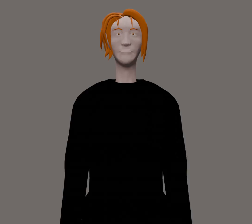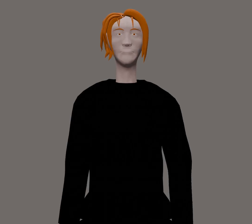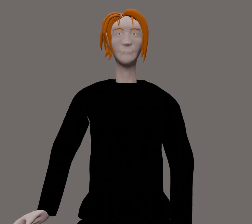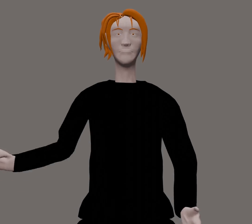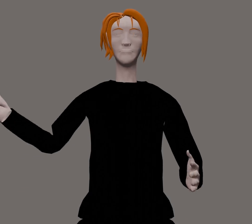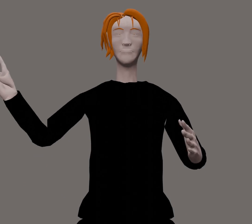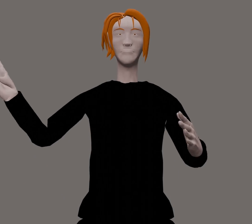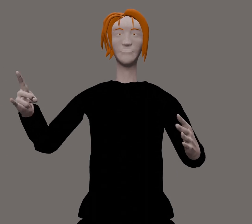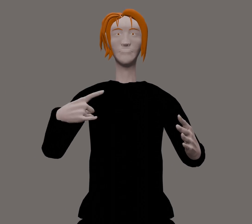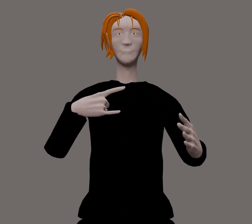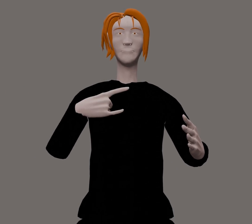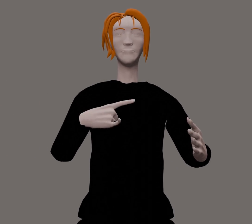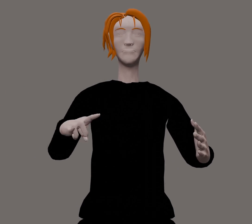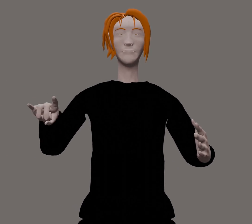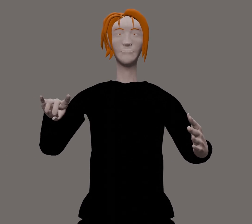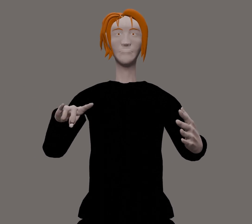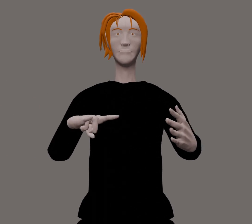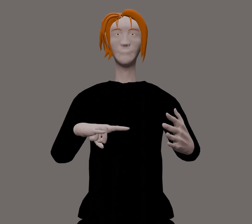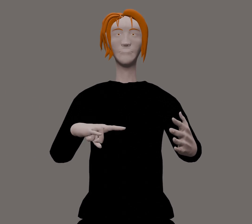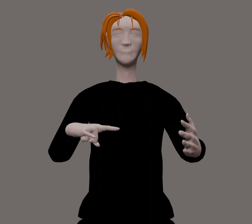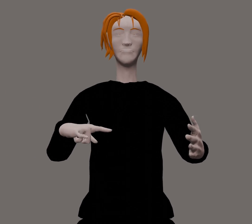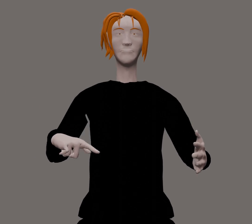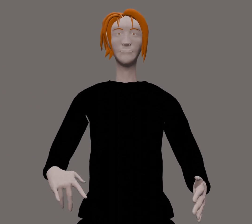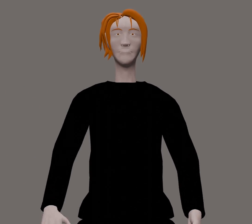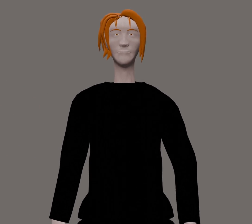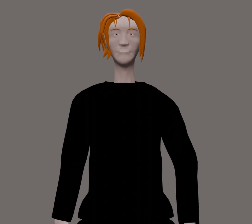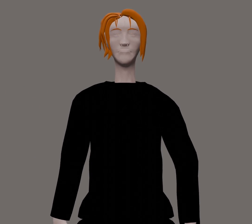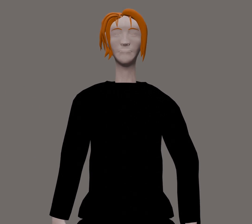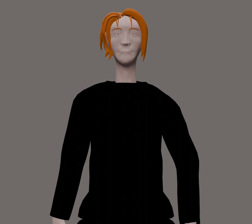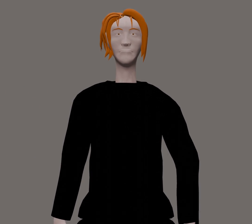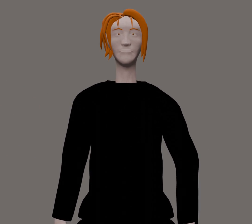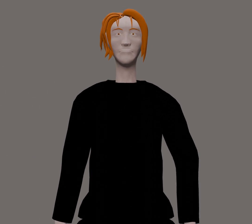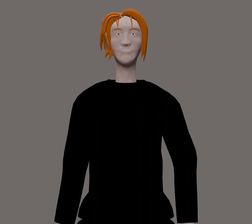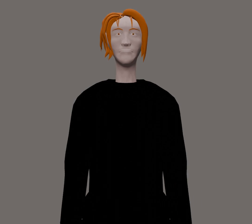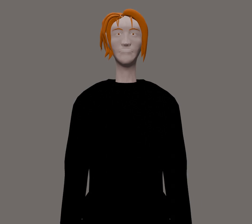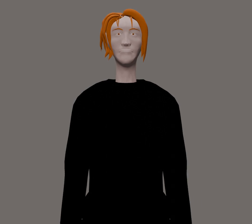Bash (Criticize)